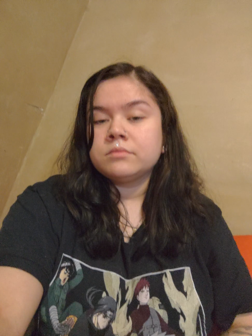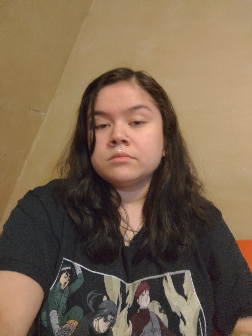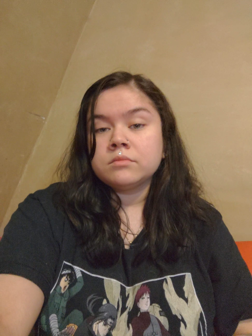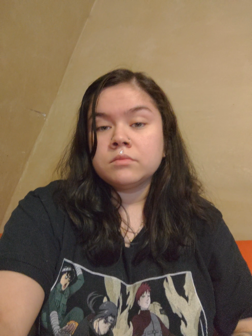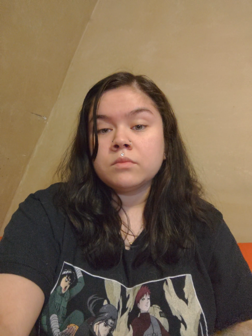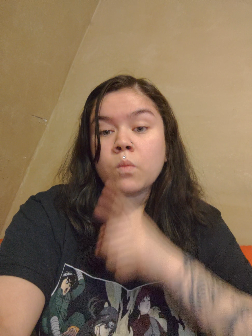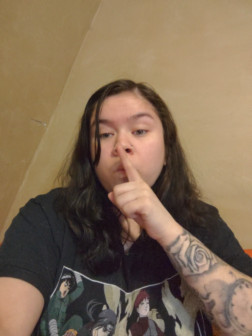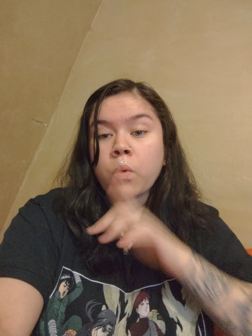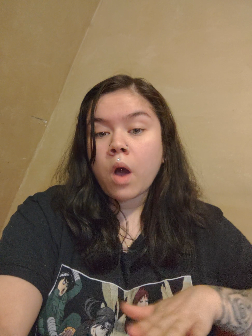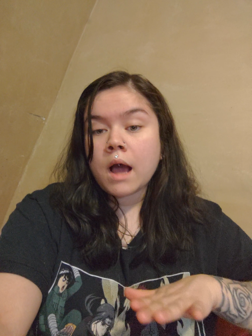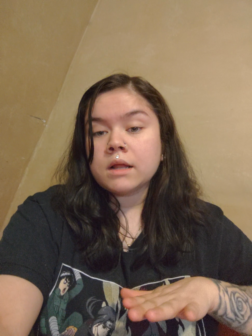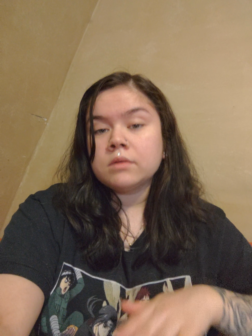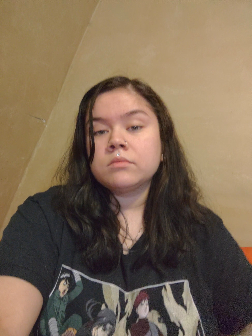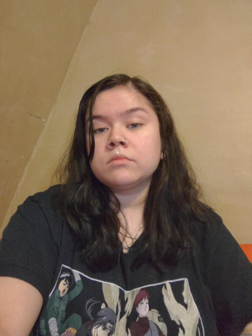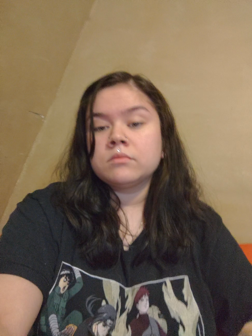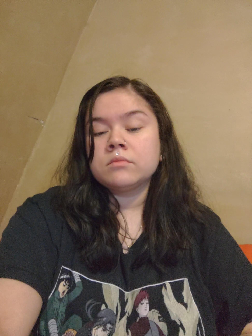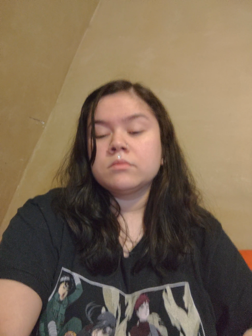quiet